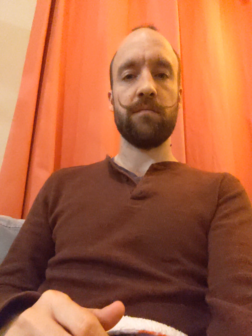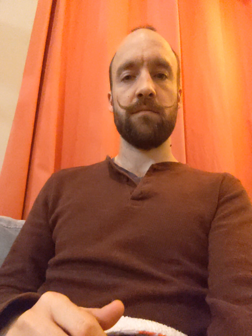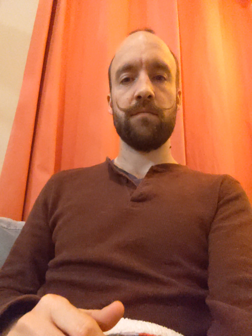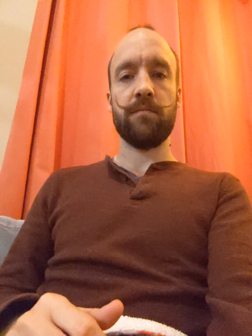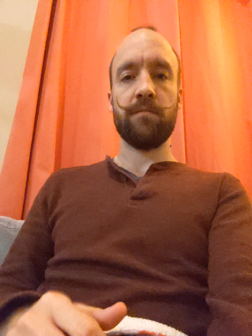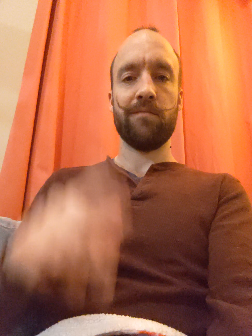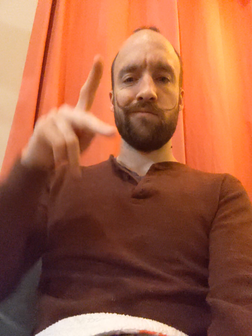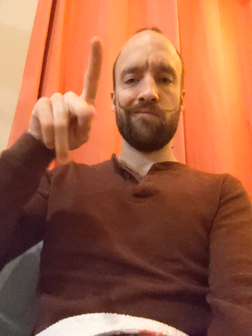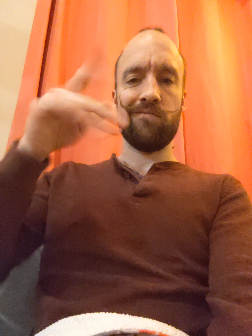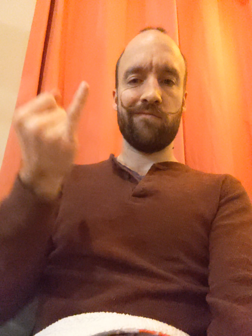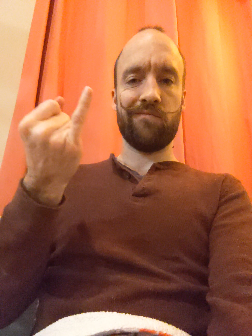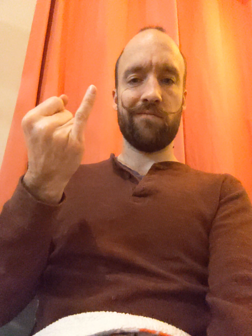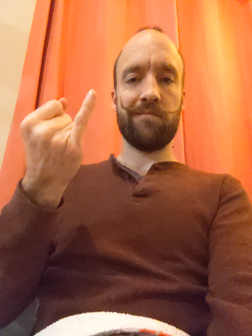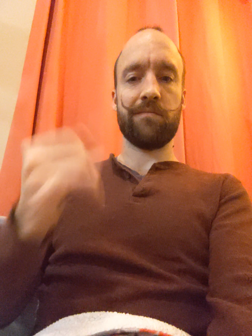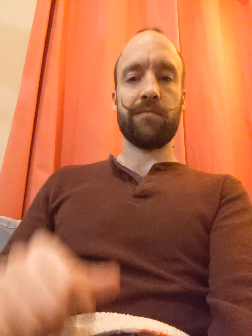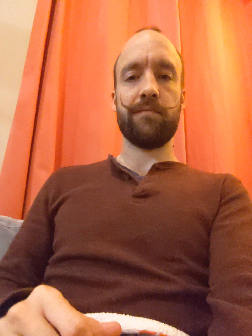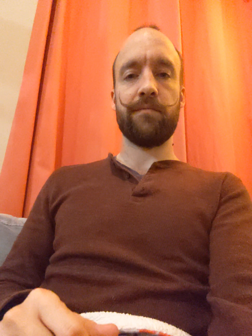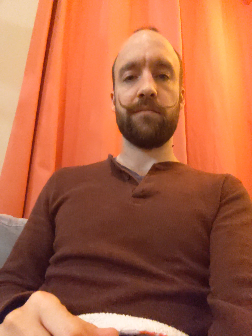pajamas